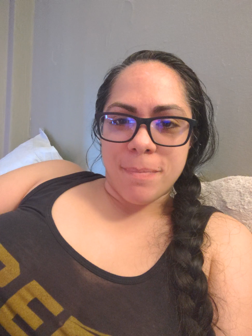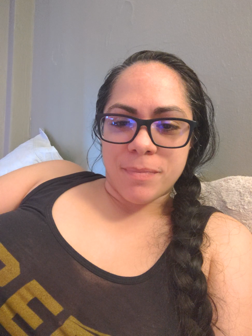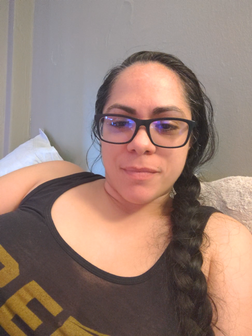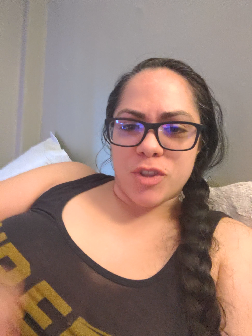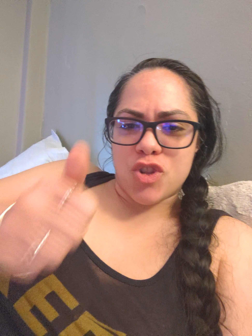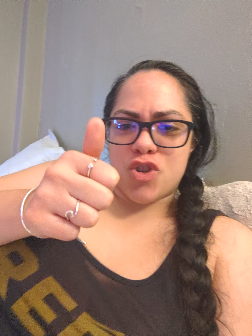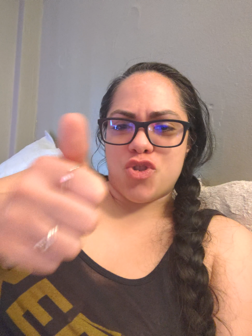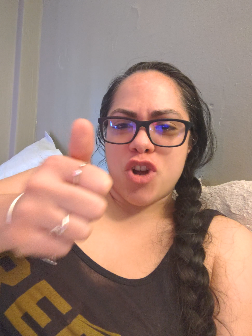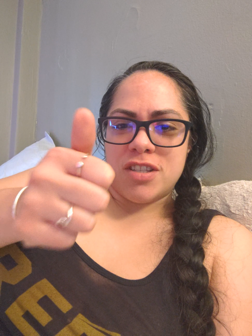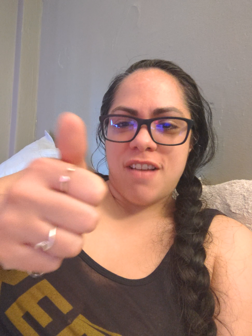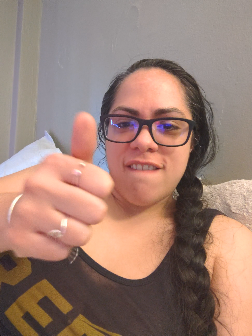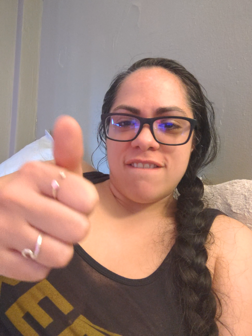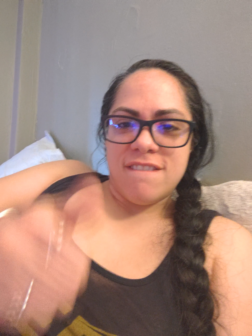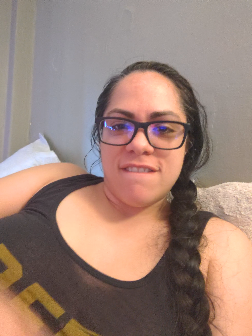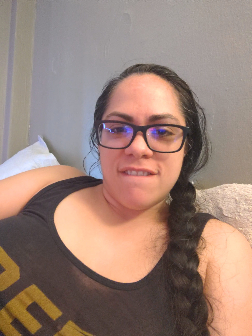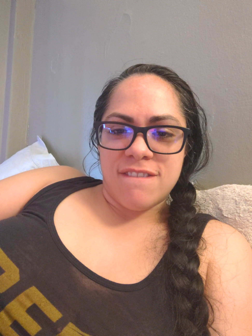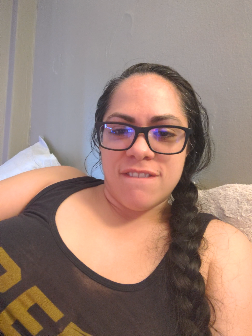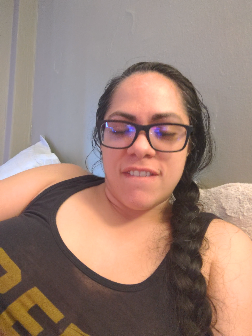yourself